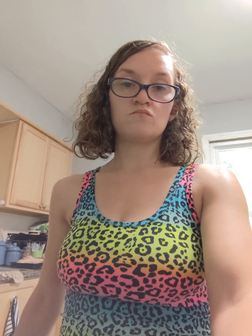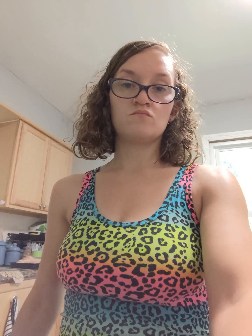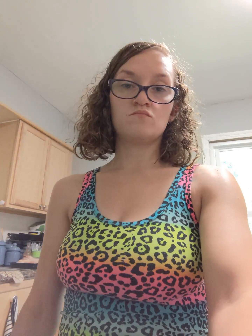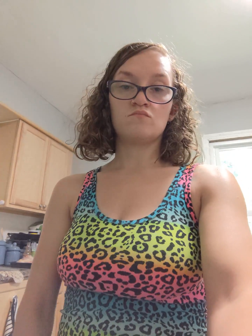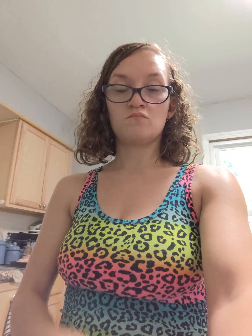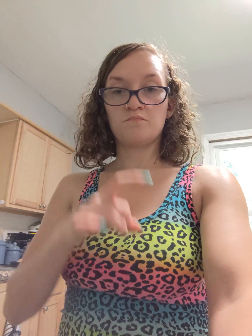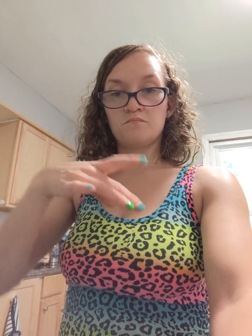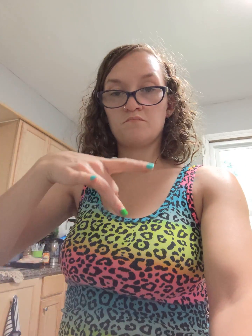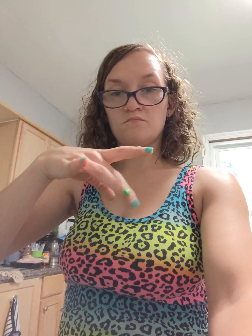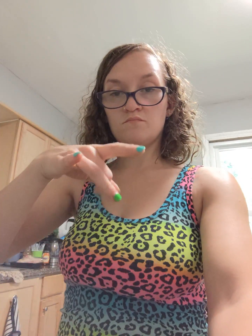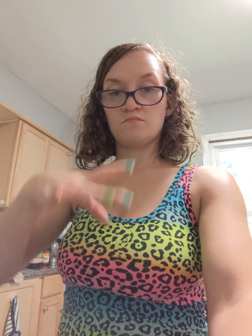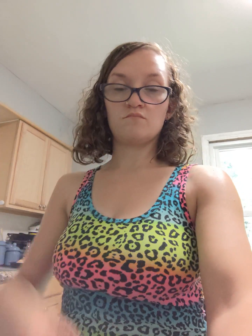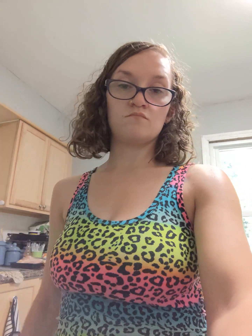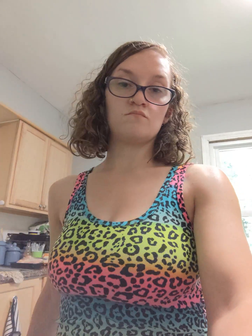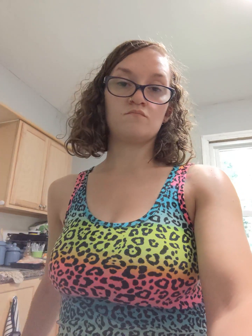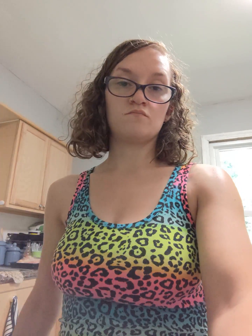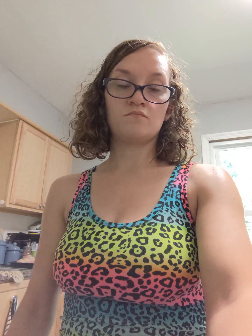pumpkin